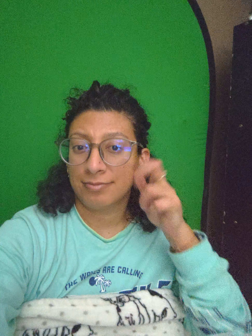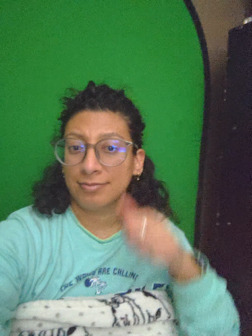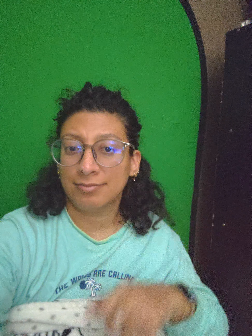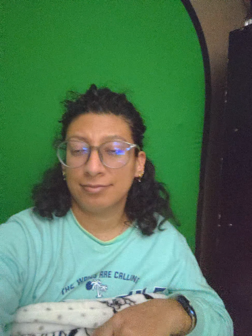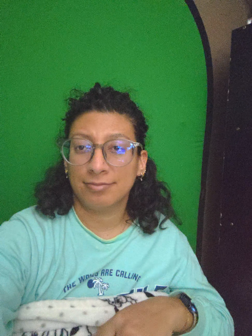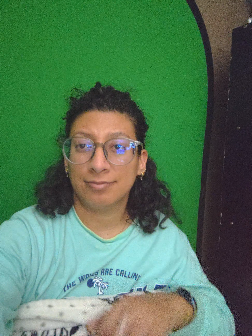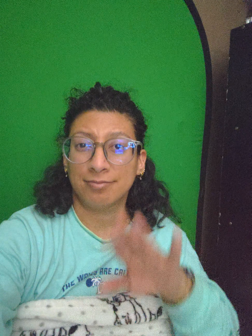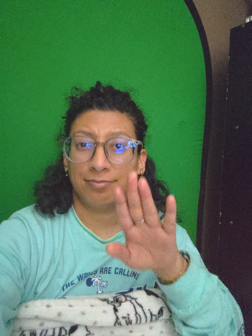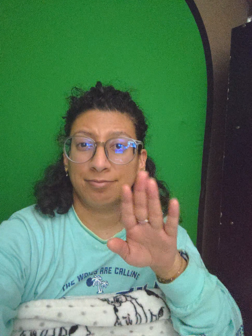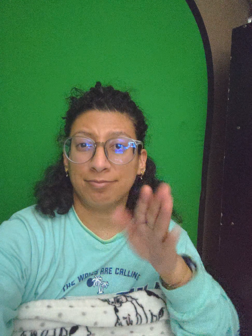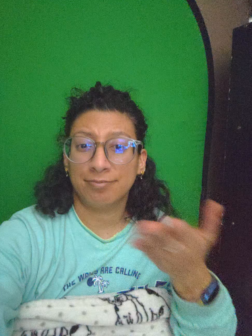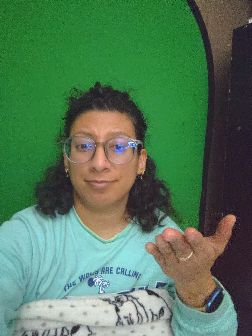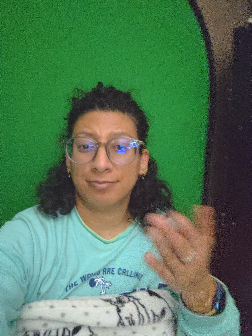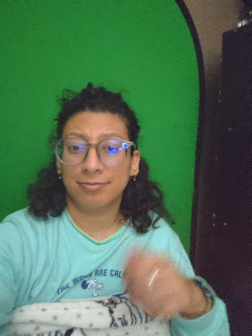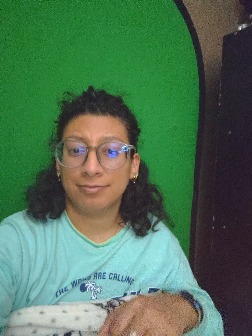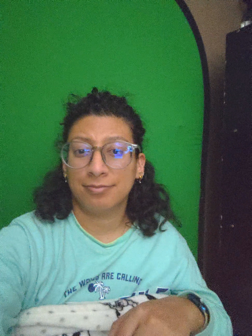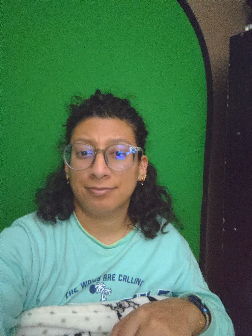book